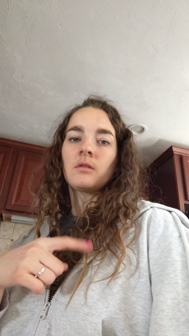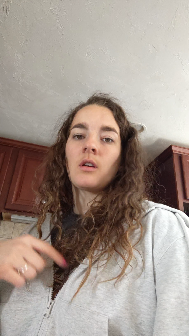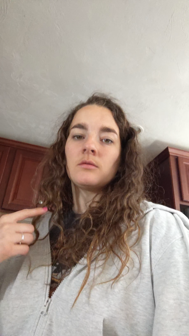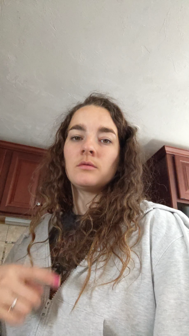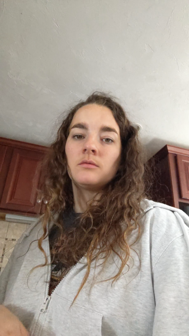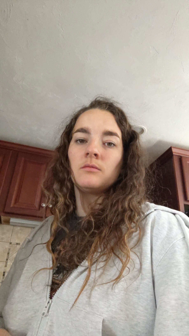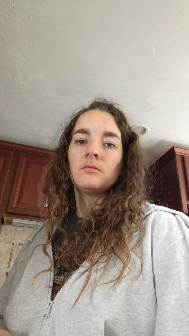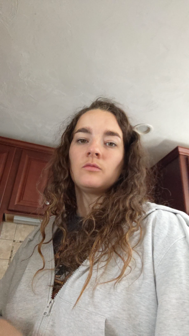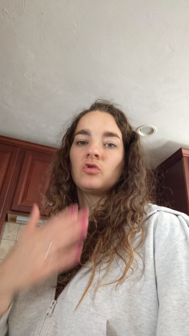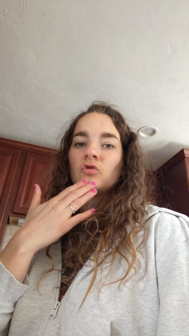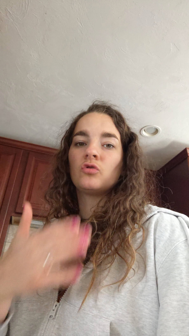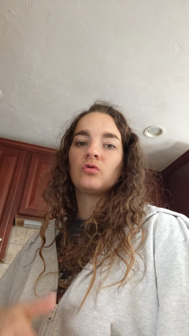good